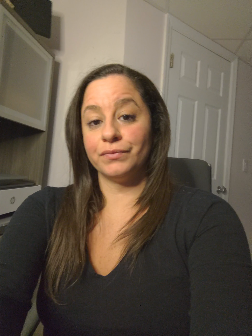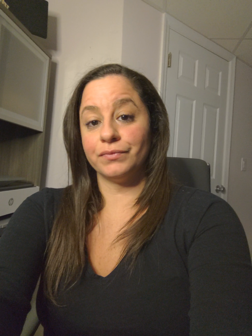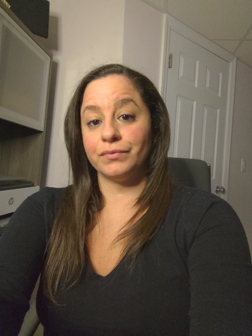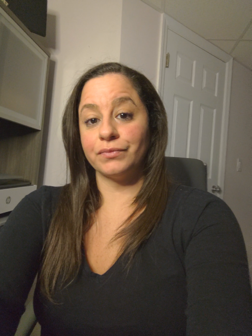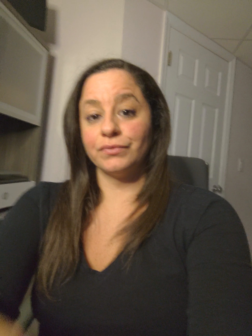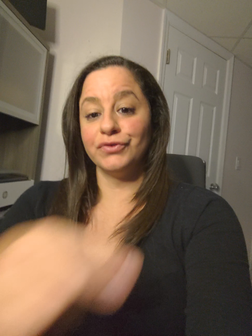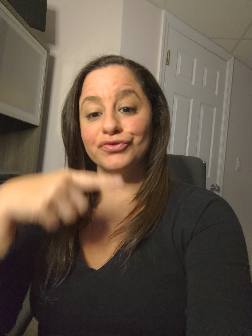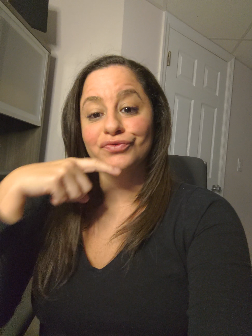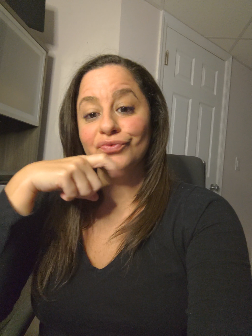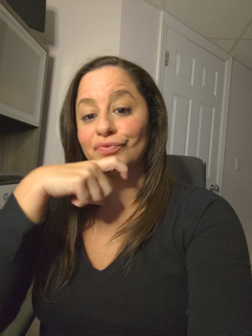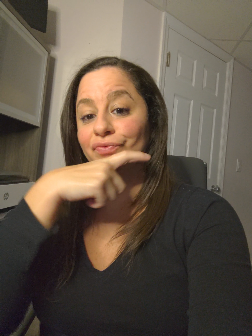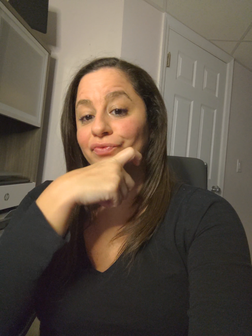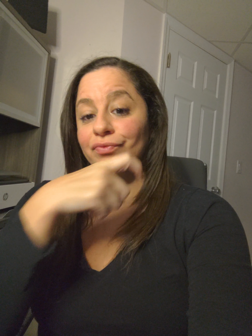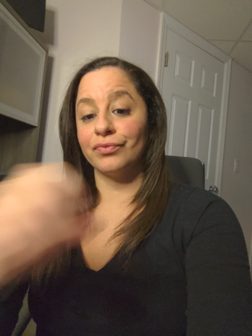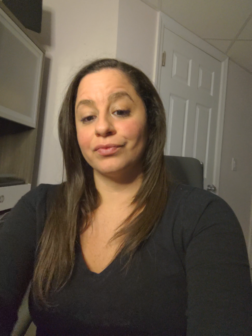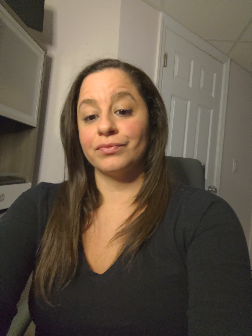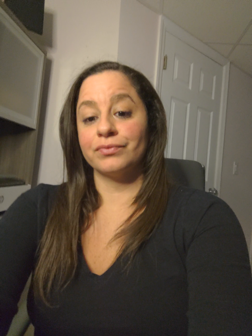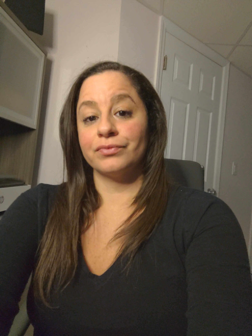cereal